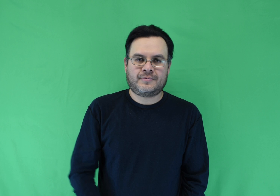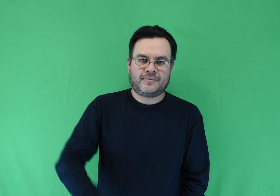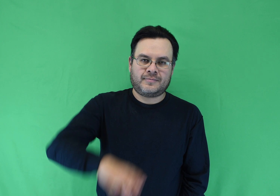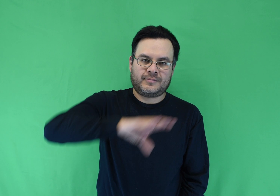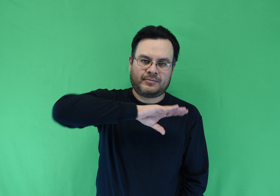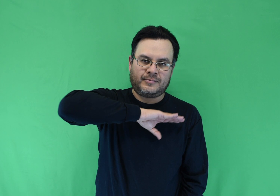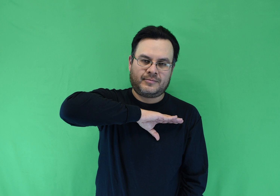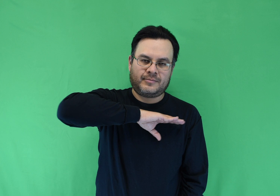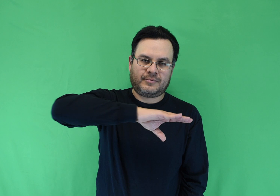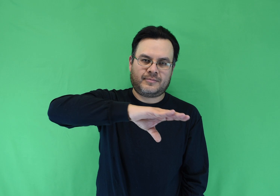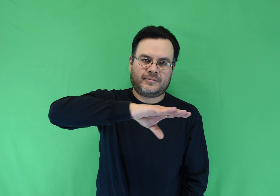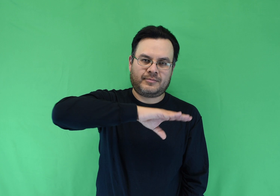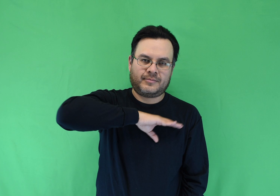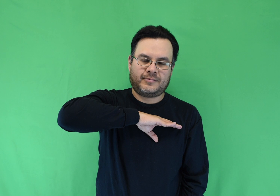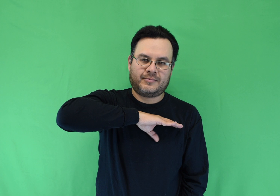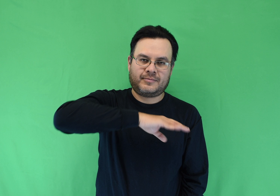haber